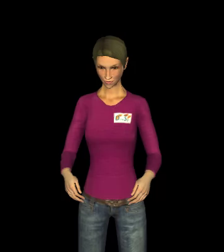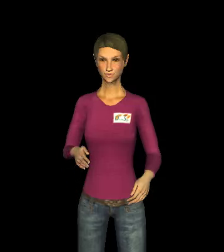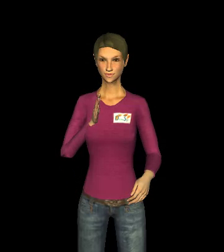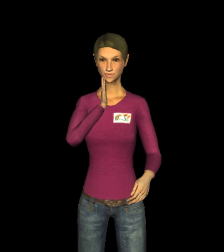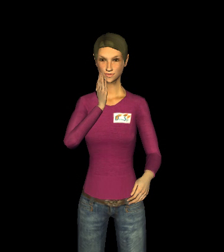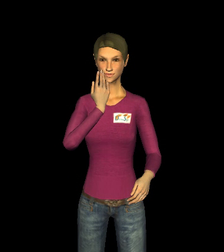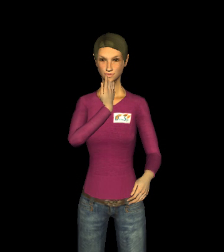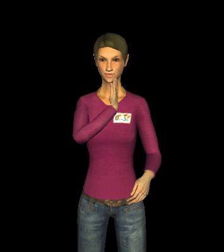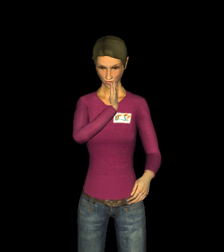جانفي